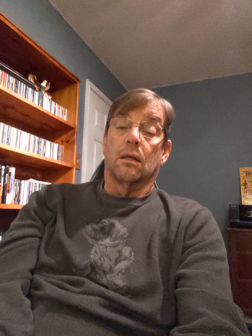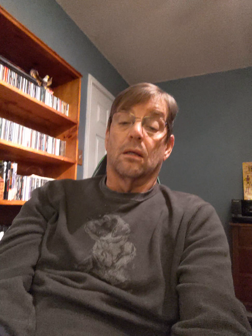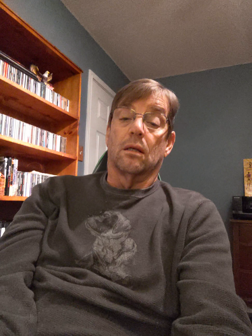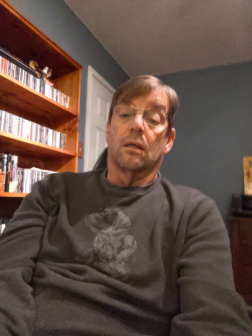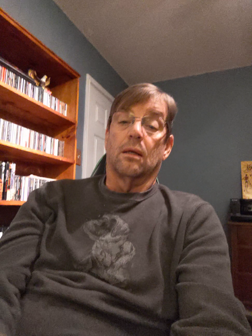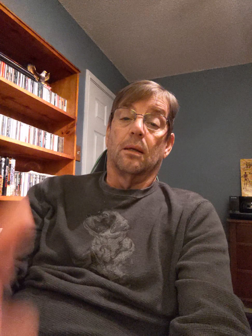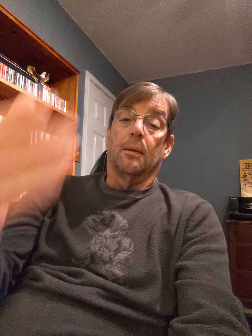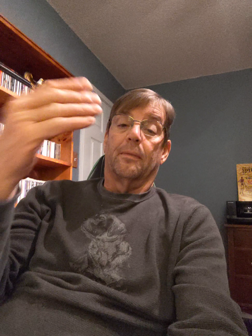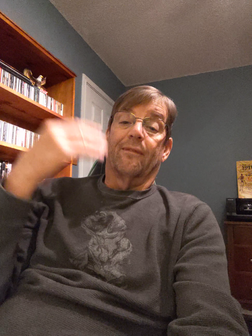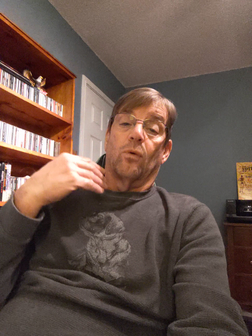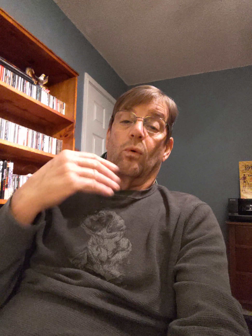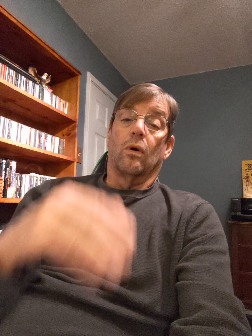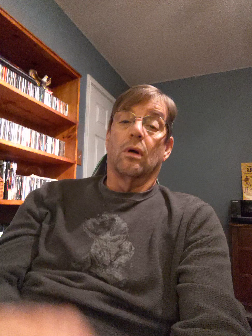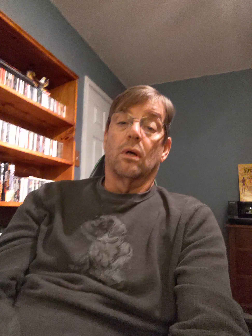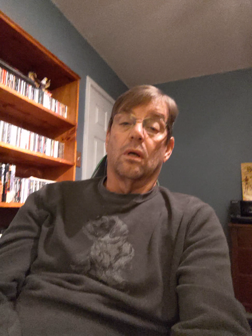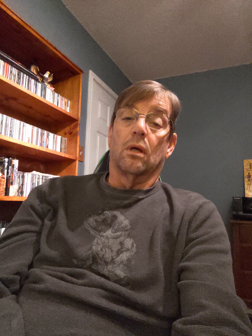before